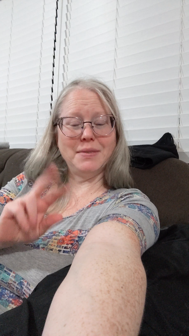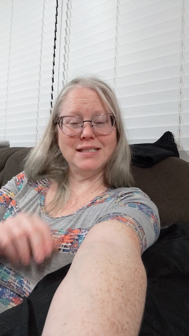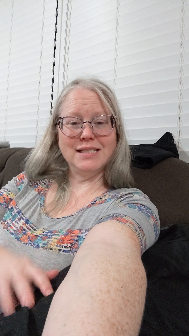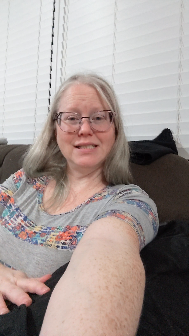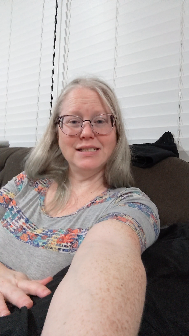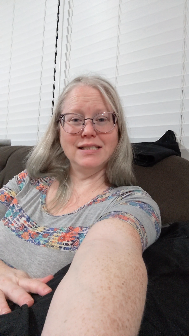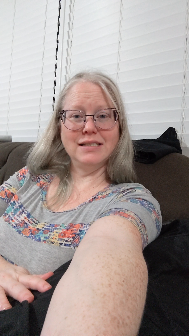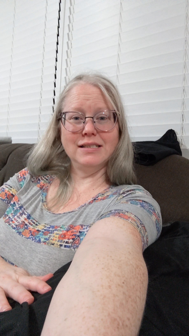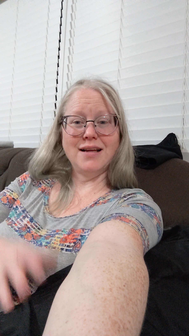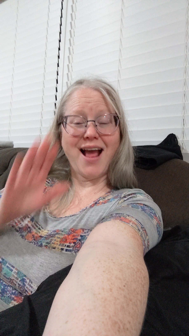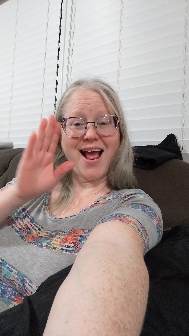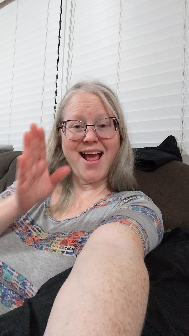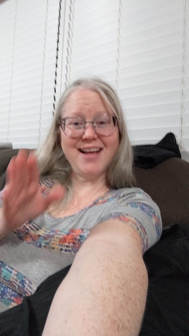hi